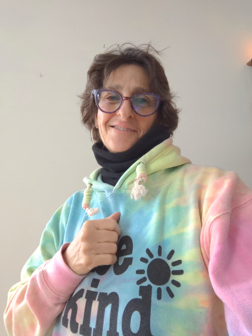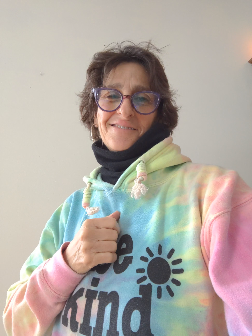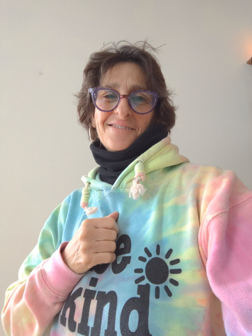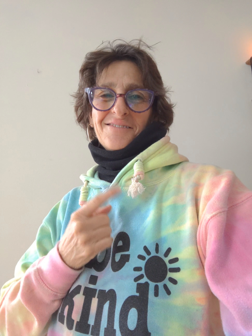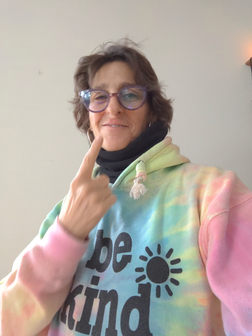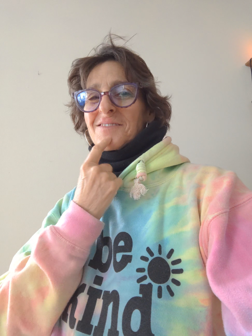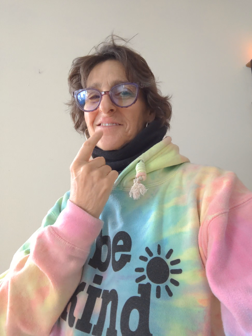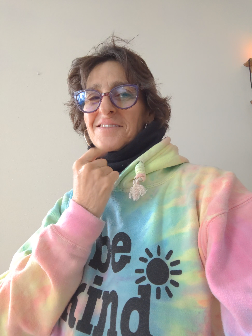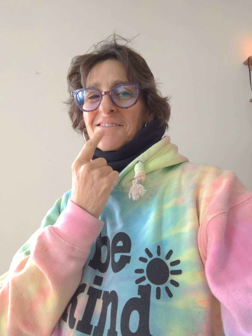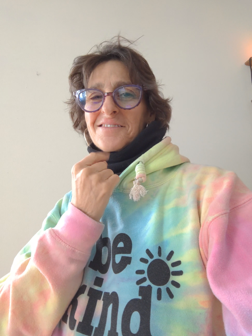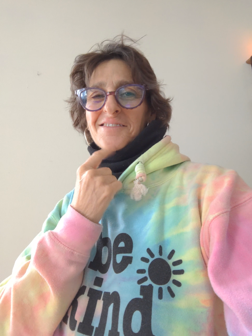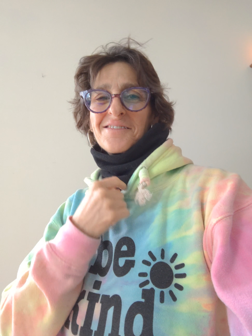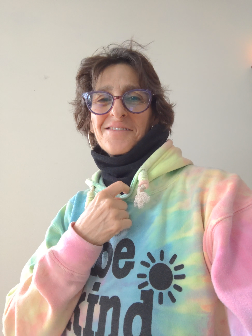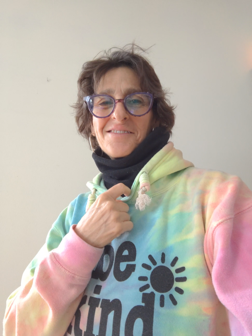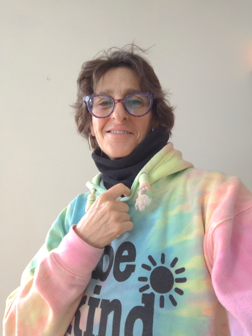red